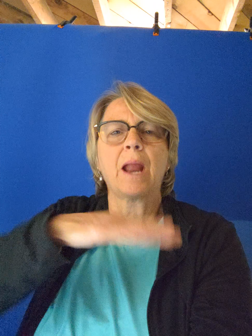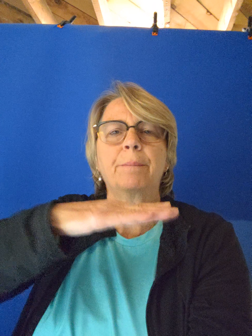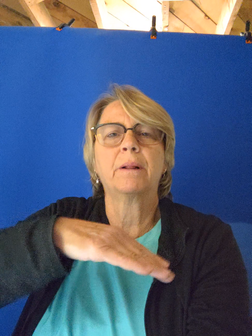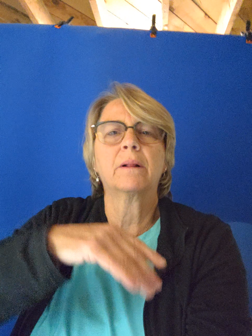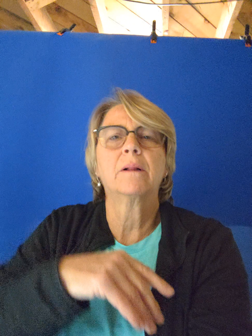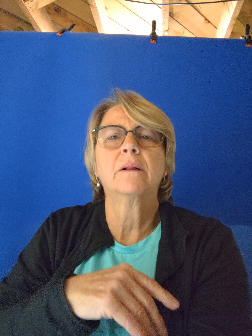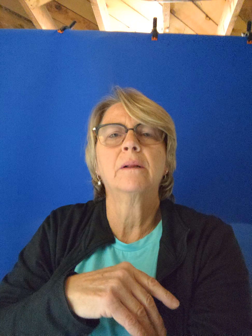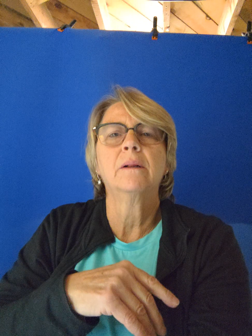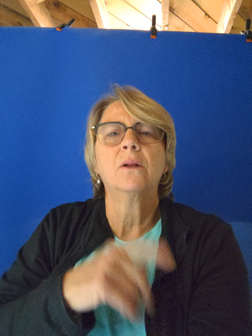table